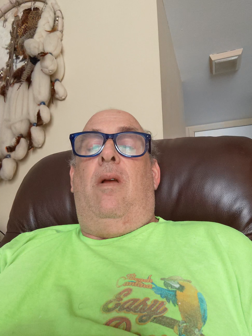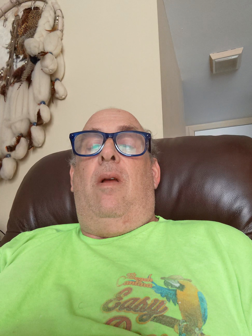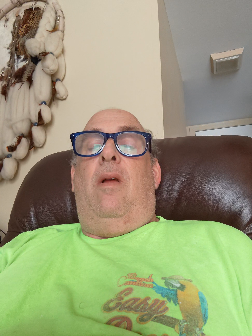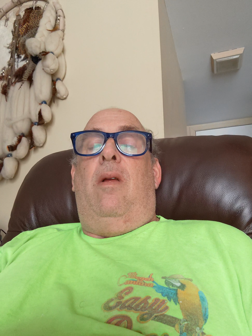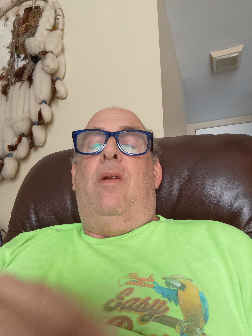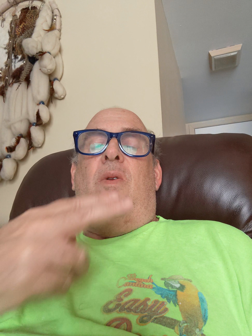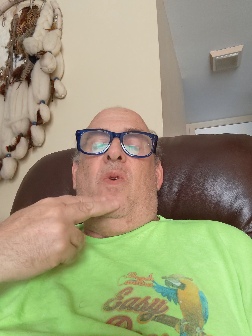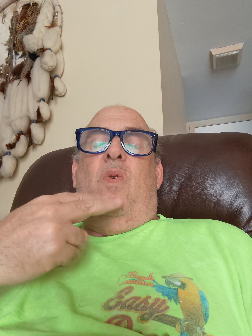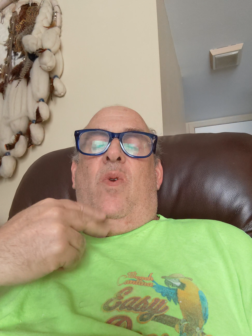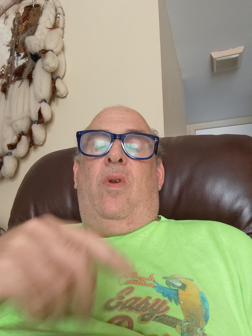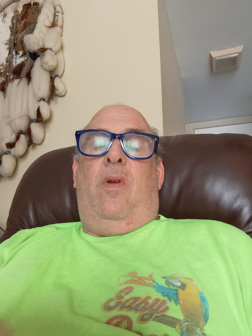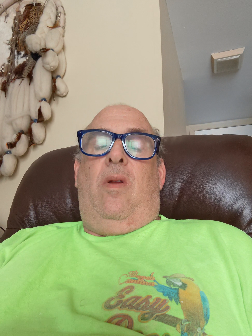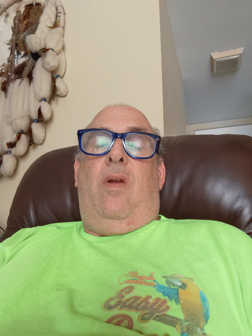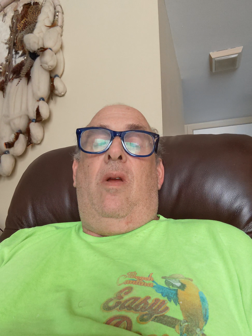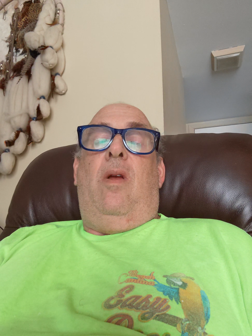cute